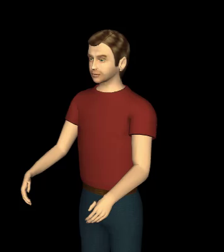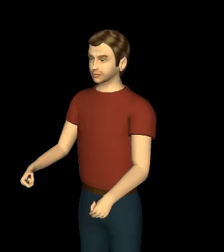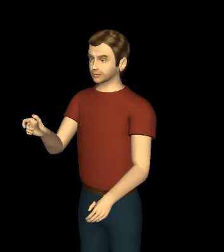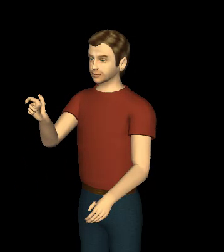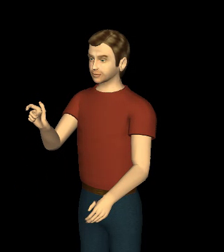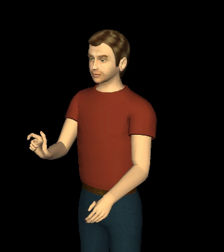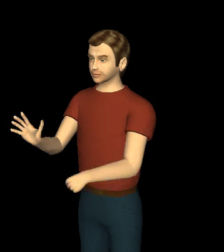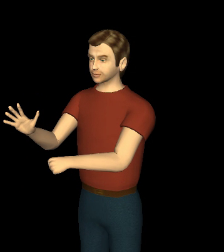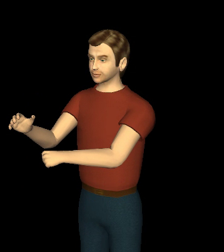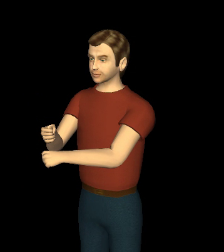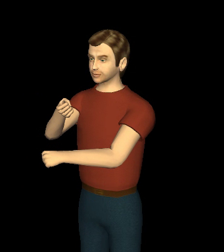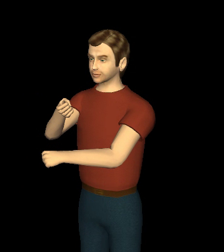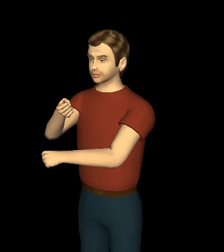فائز